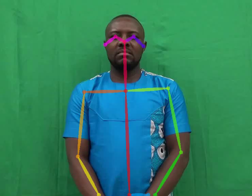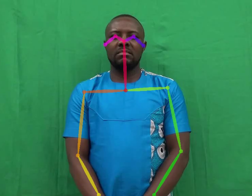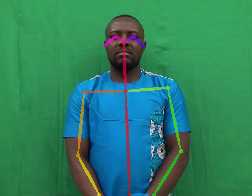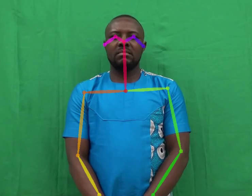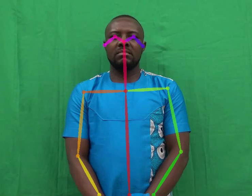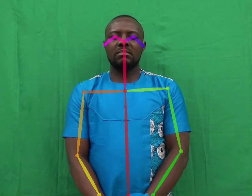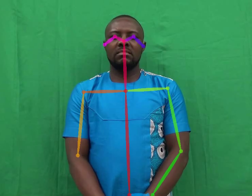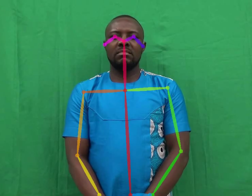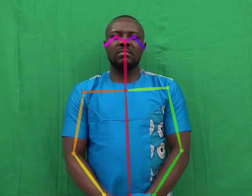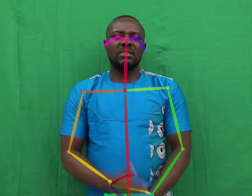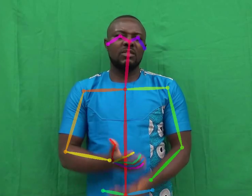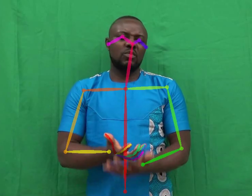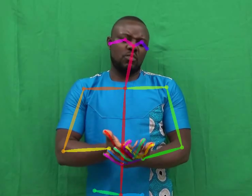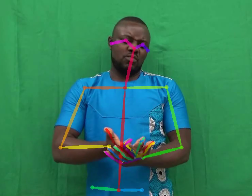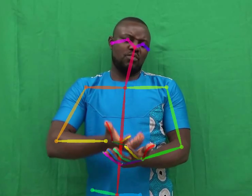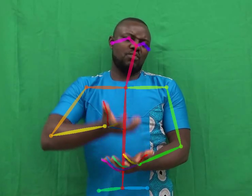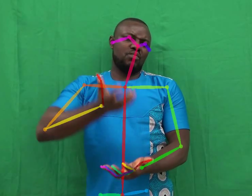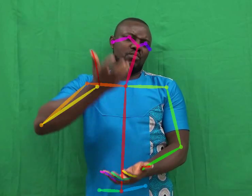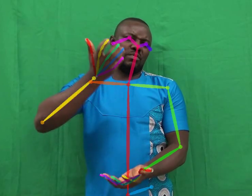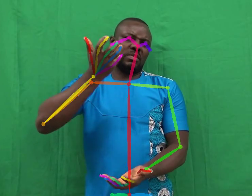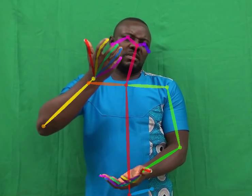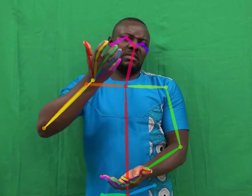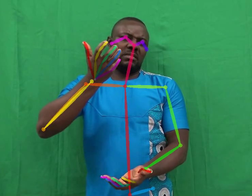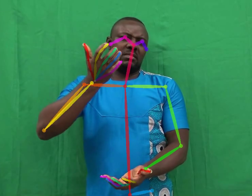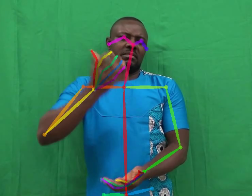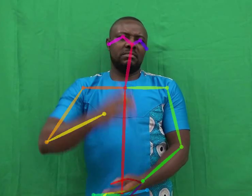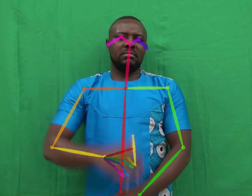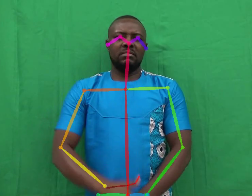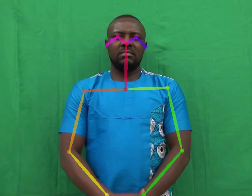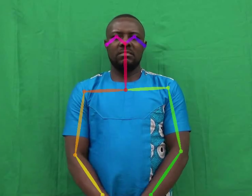rich